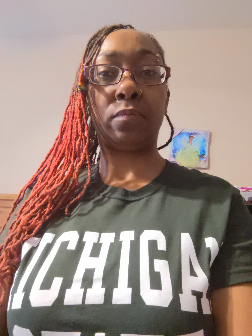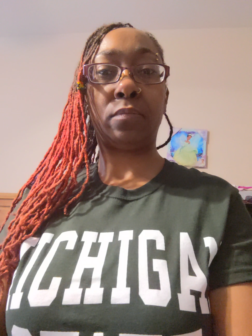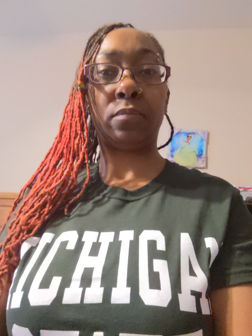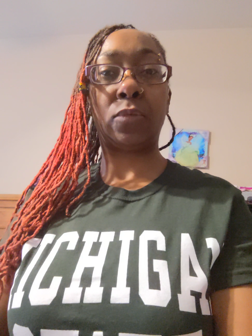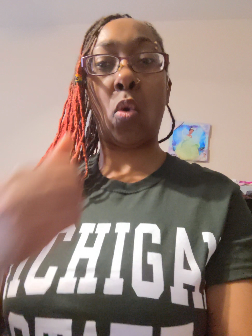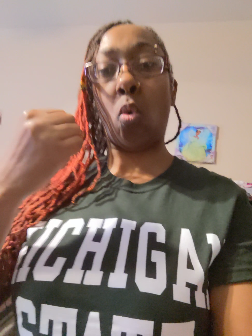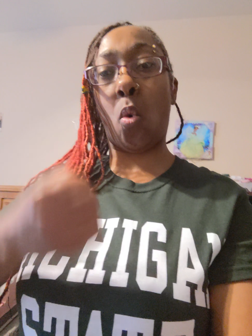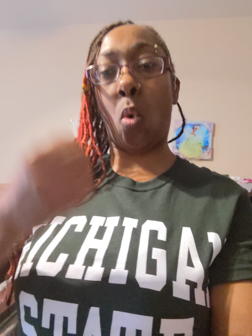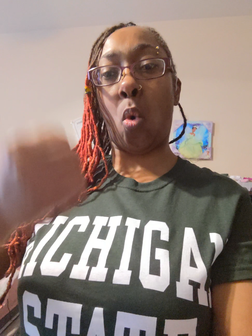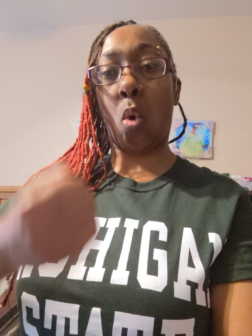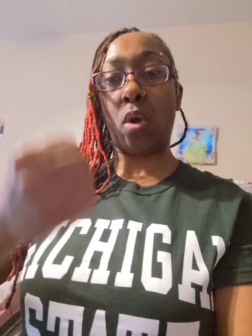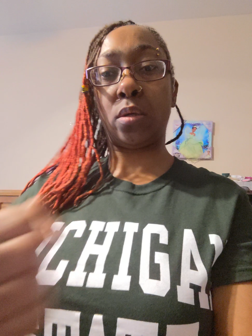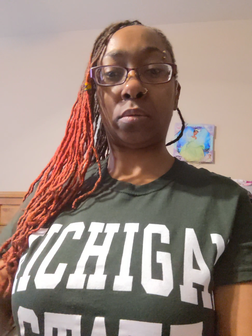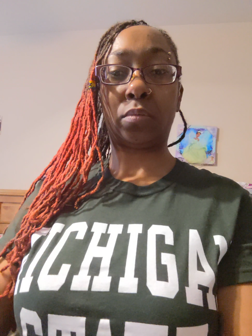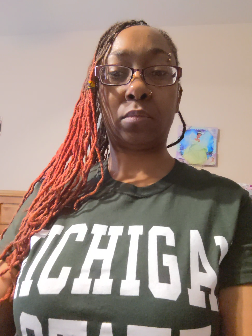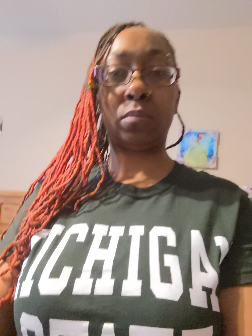car